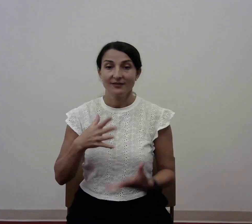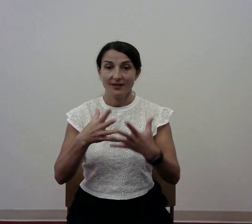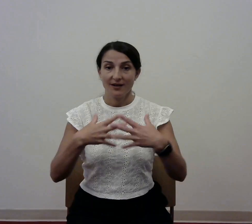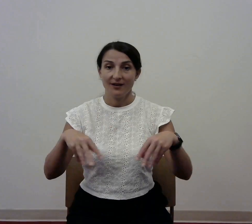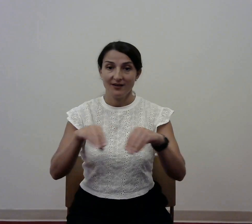ailə